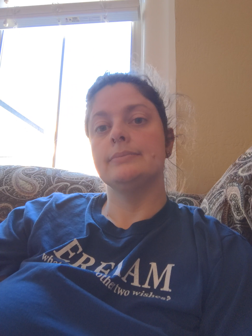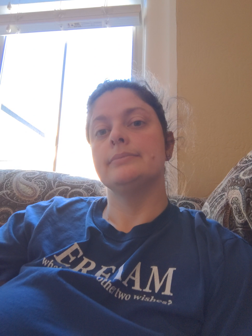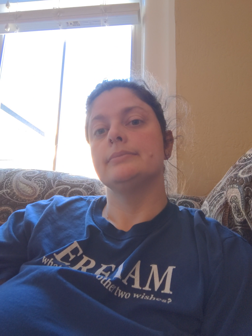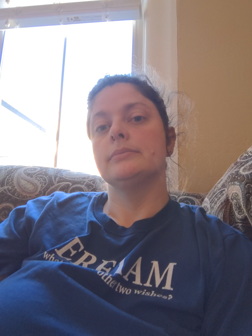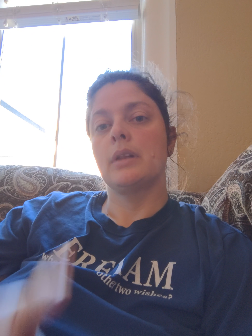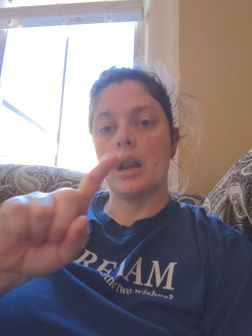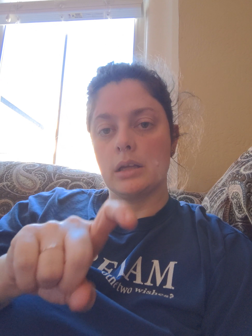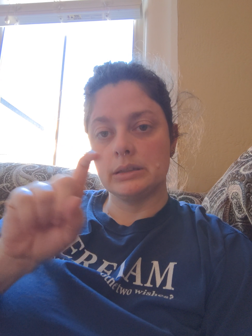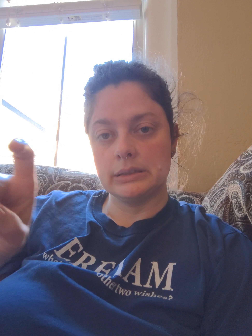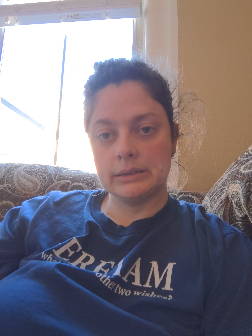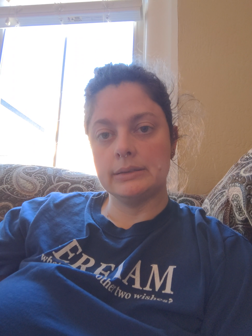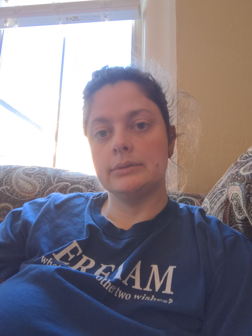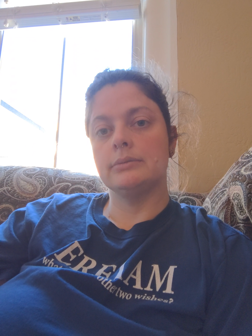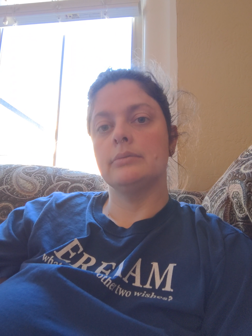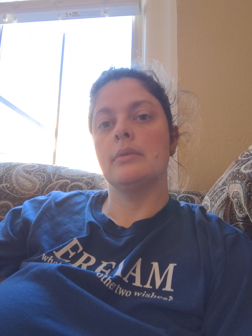closet